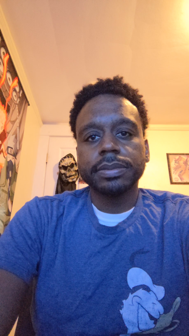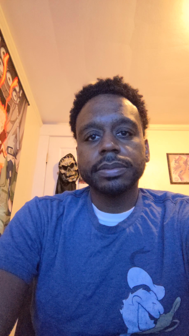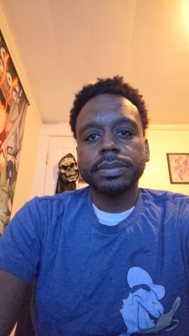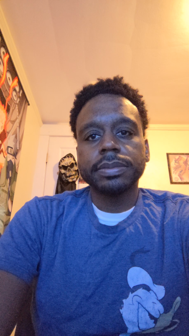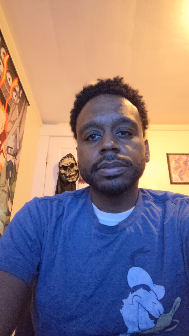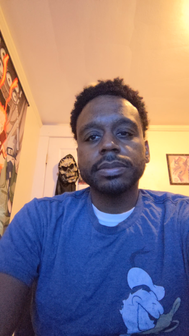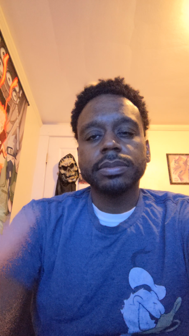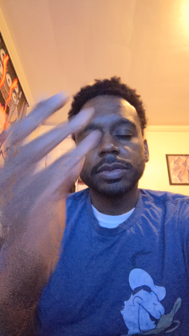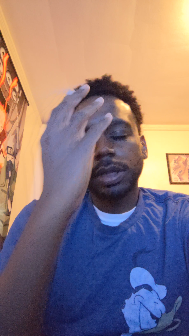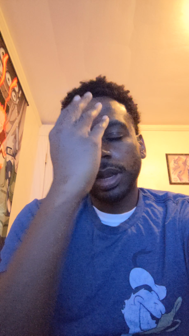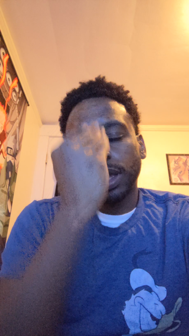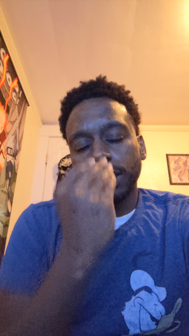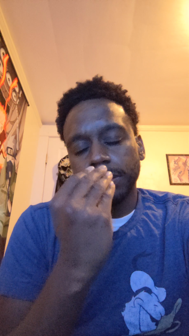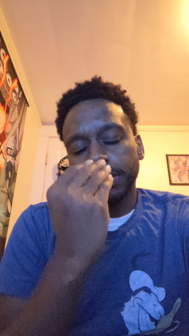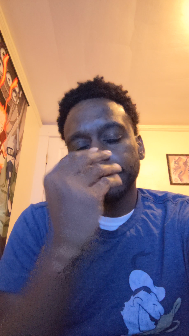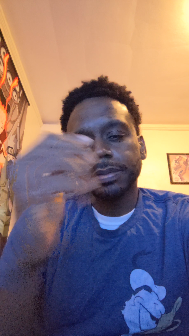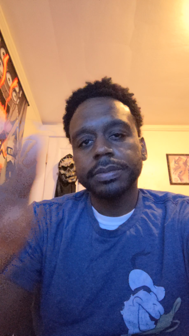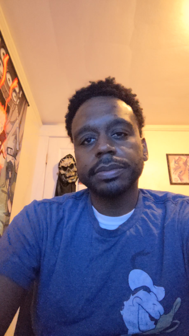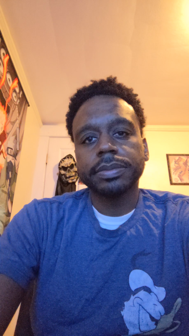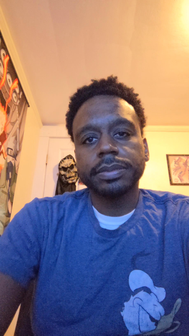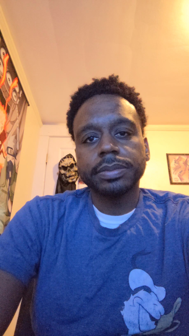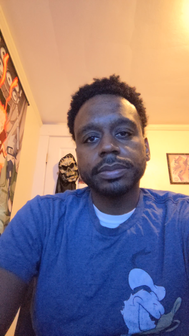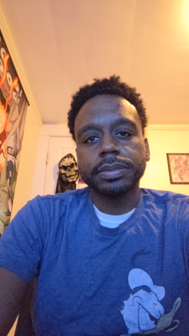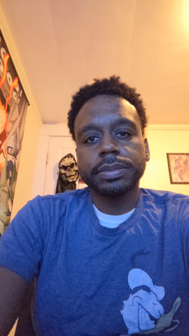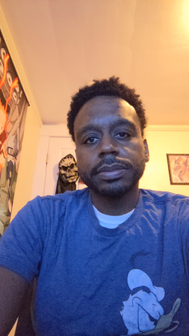asleep